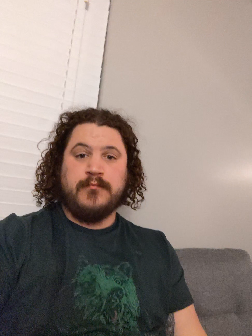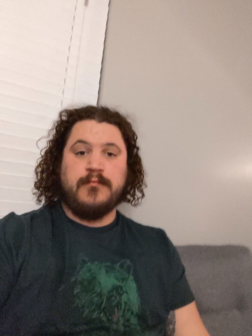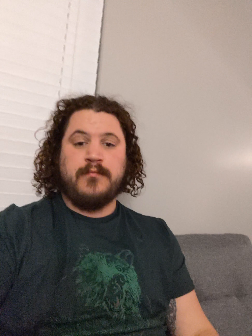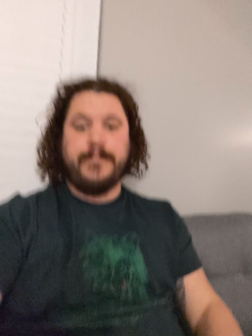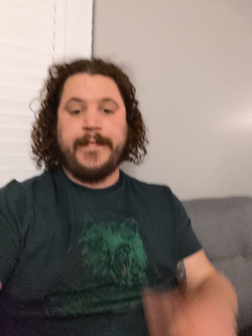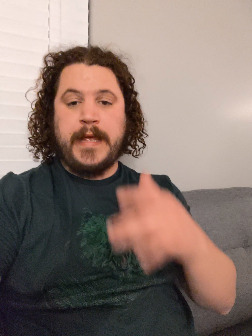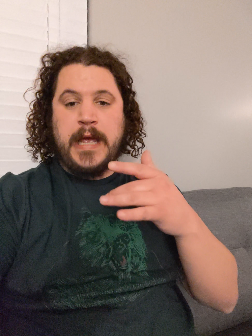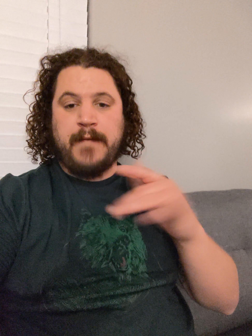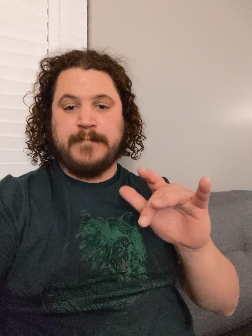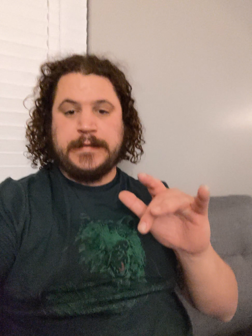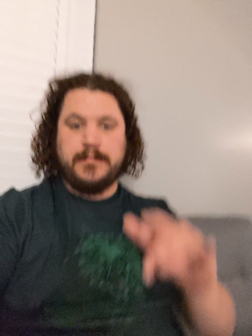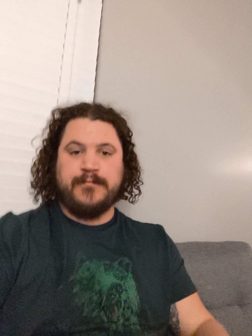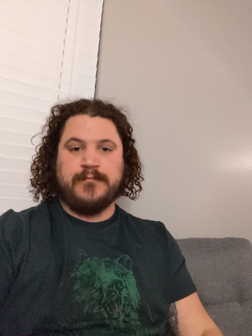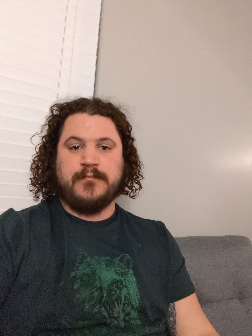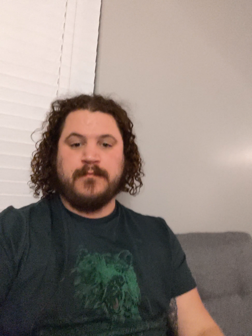empty